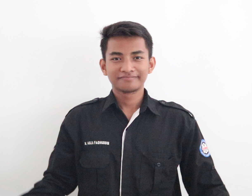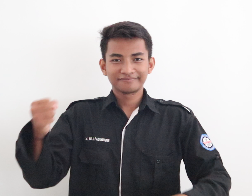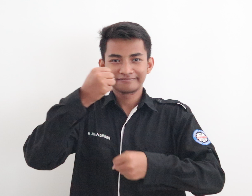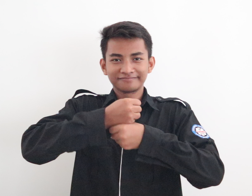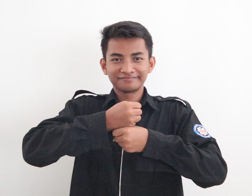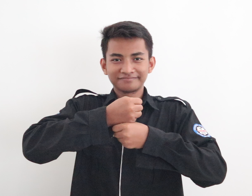G